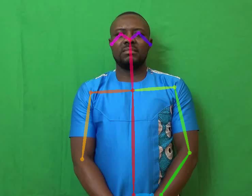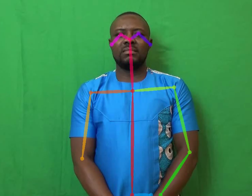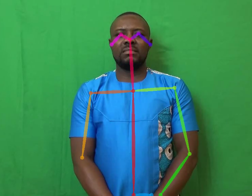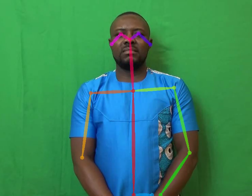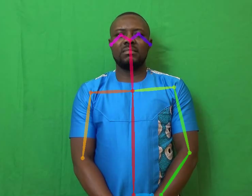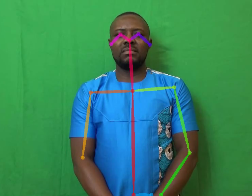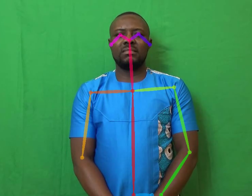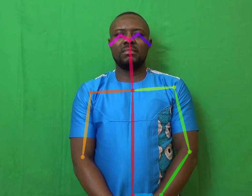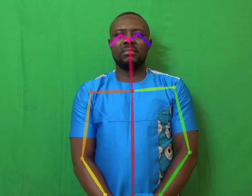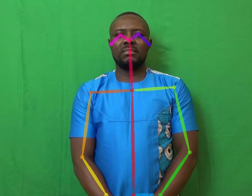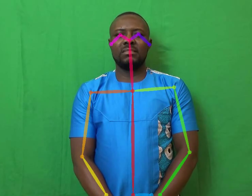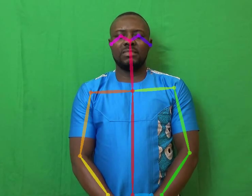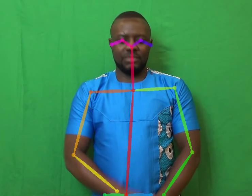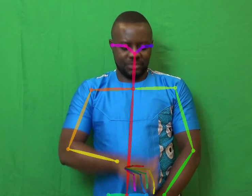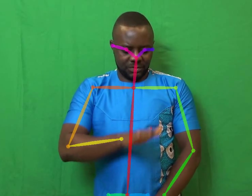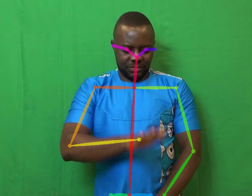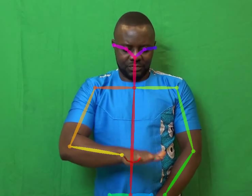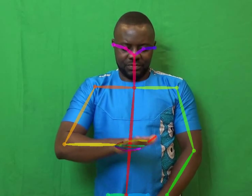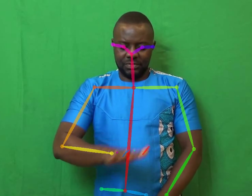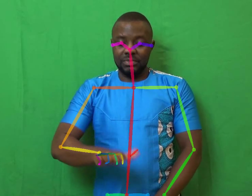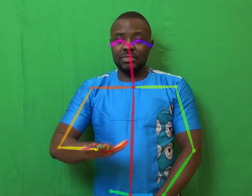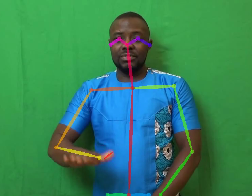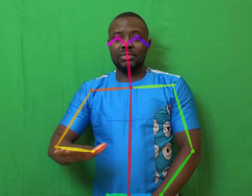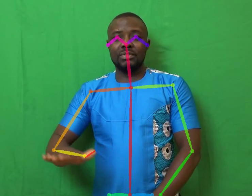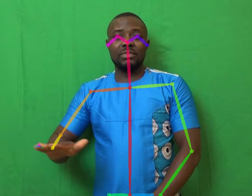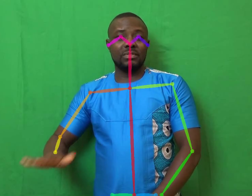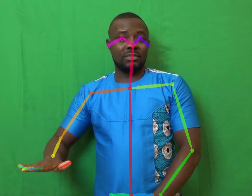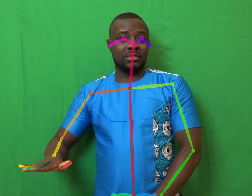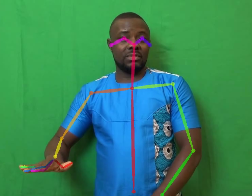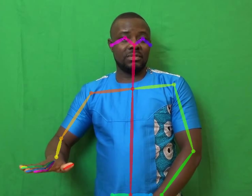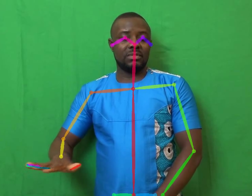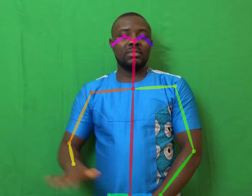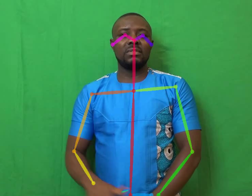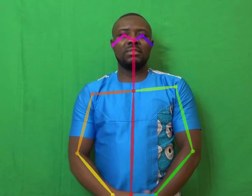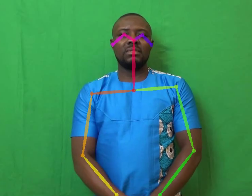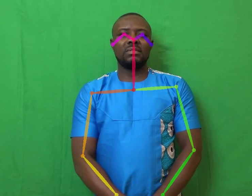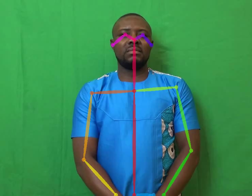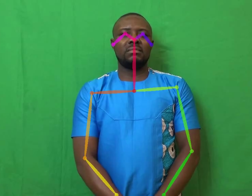children